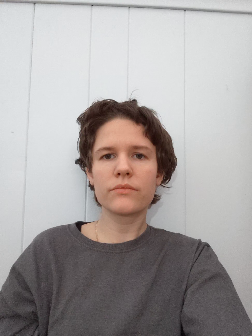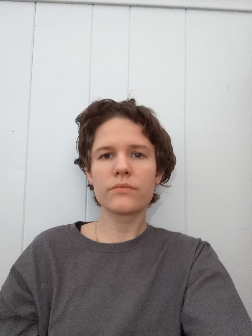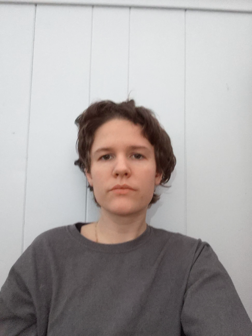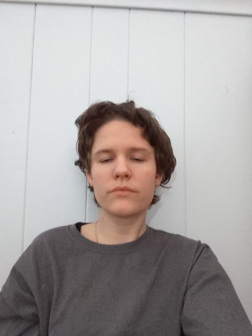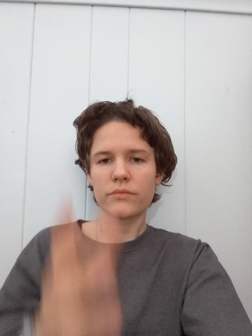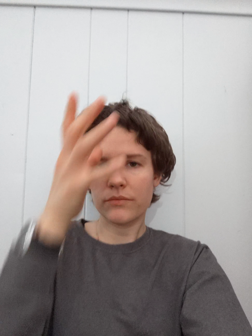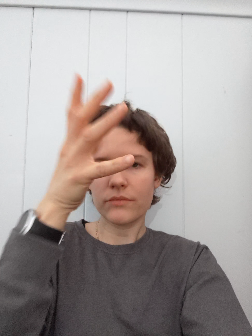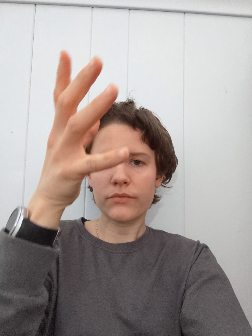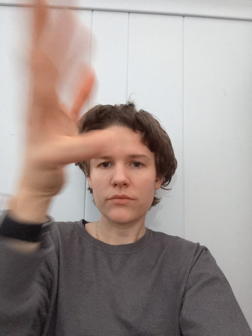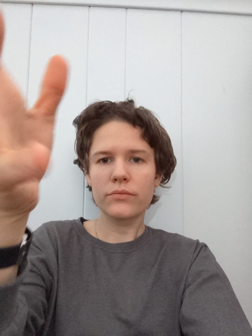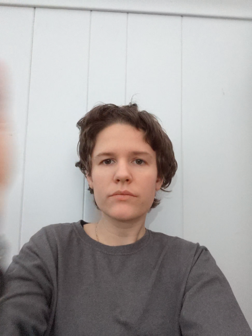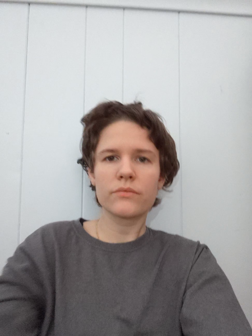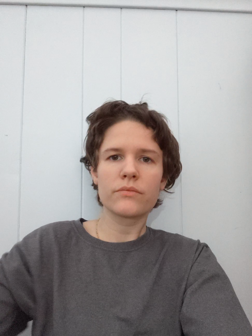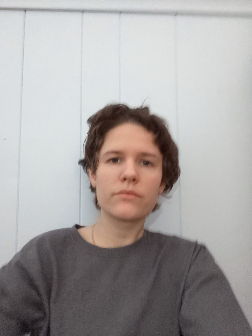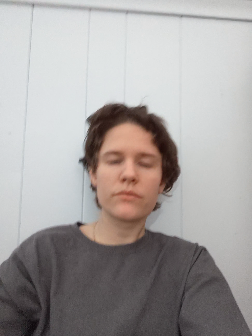grandpa